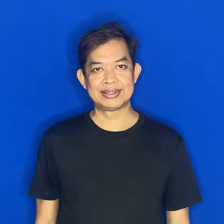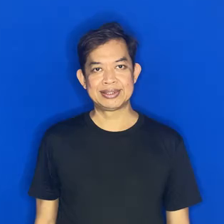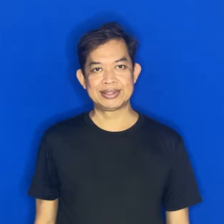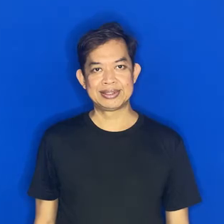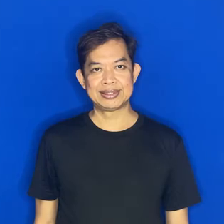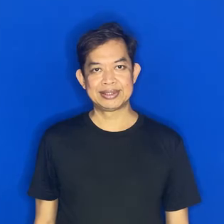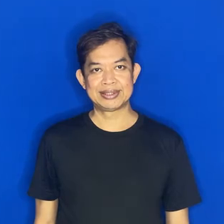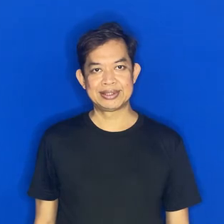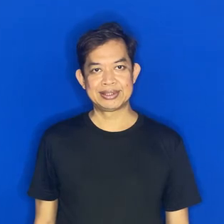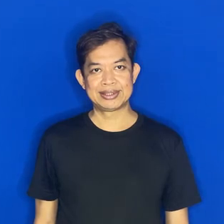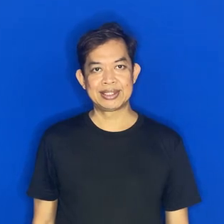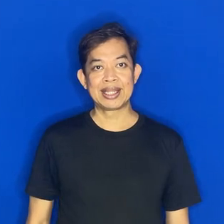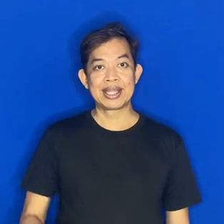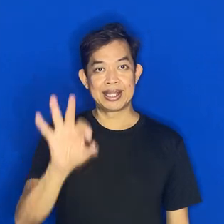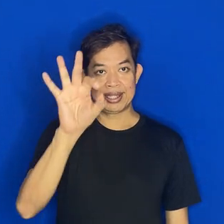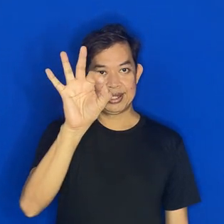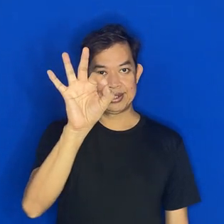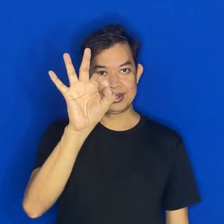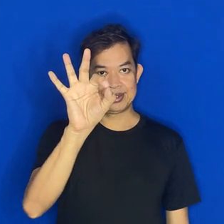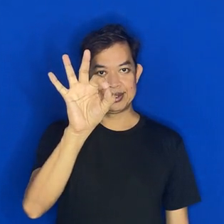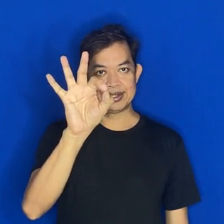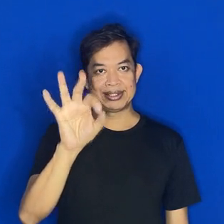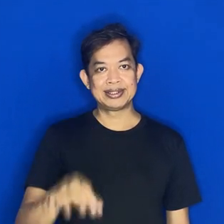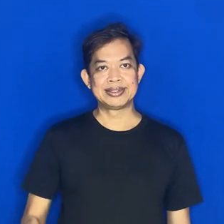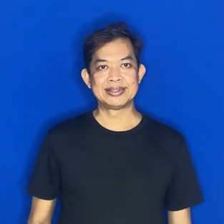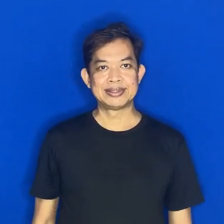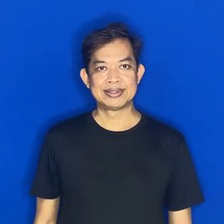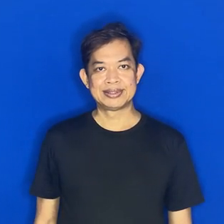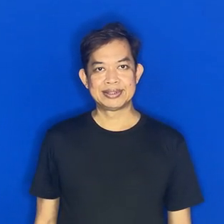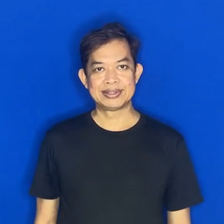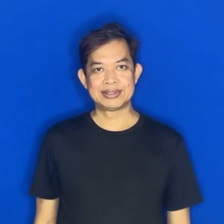nine